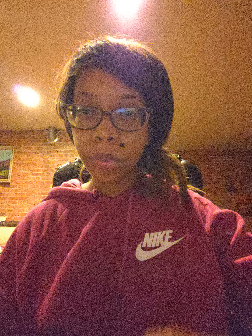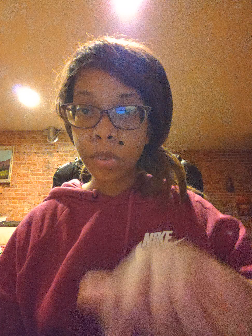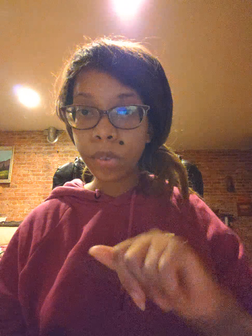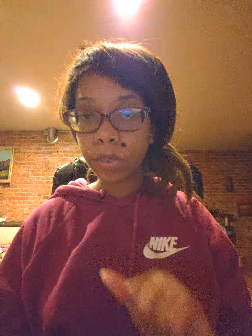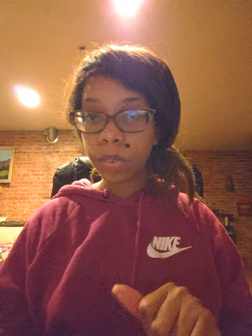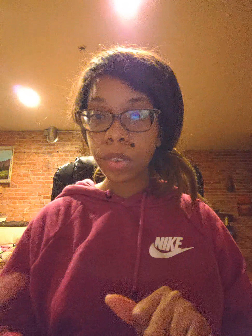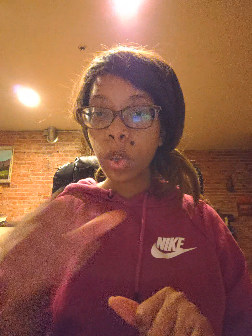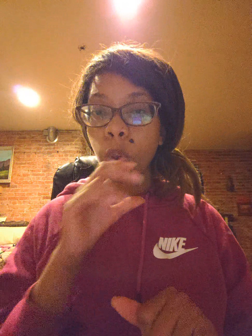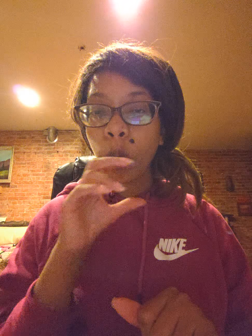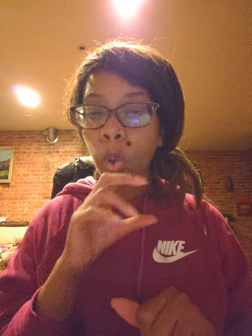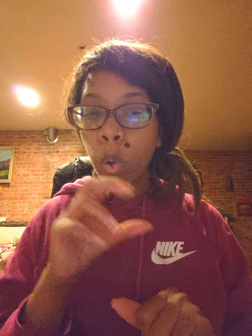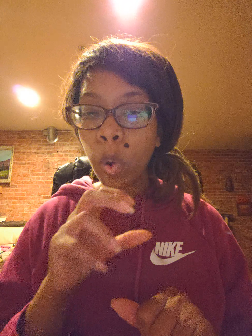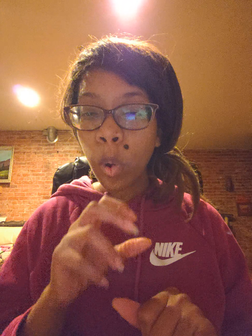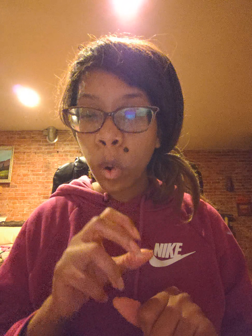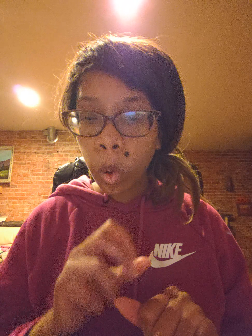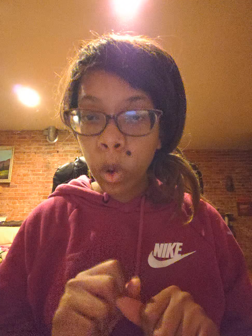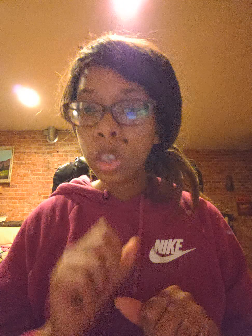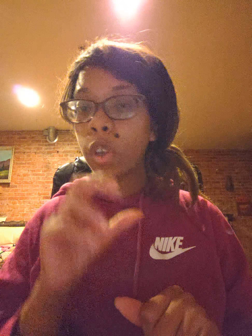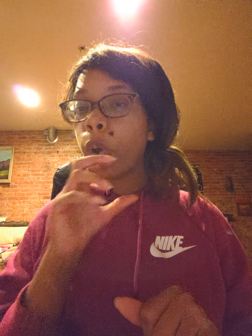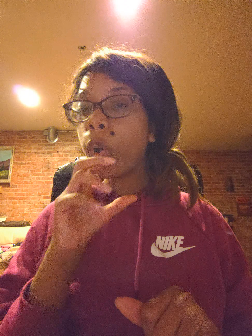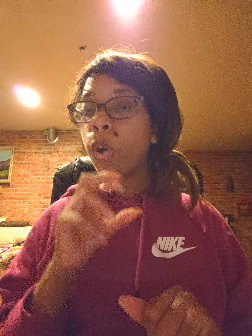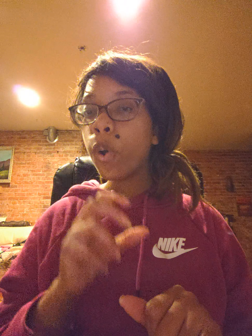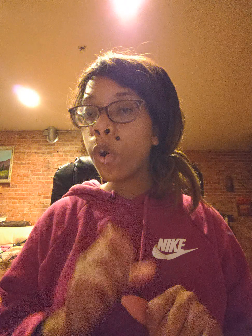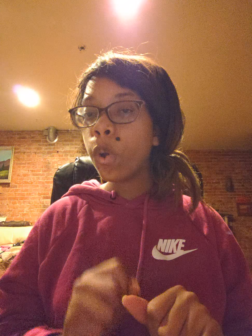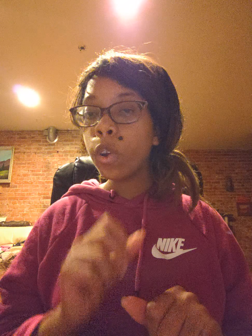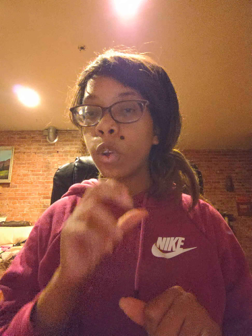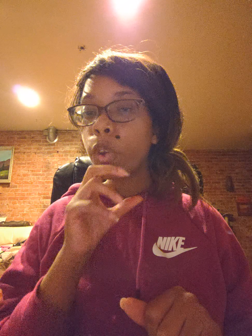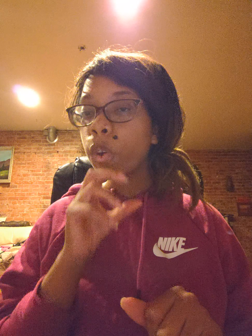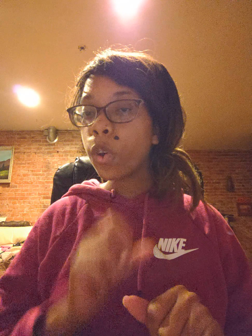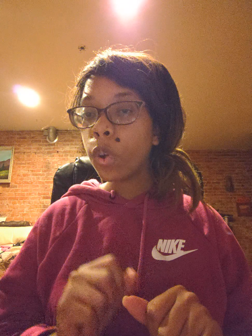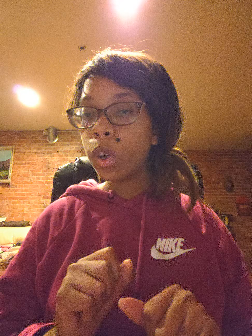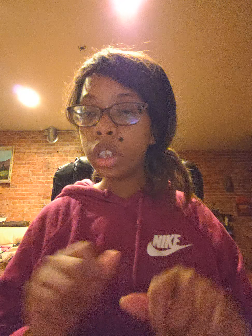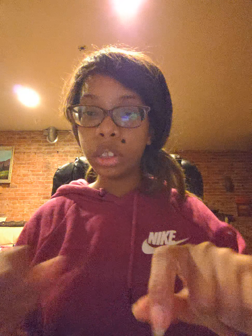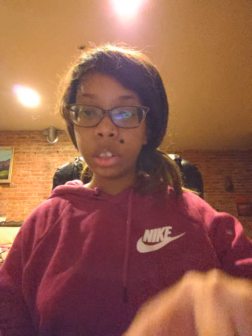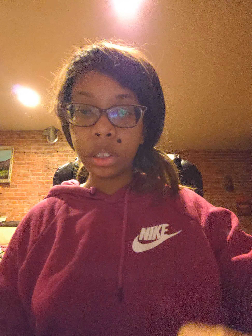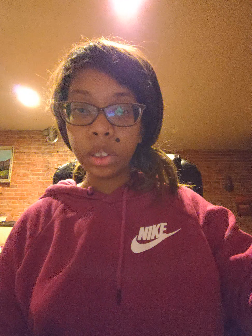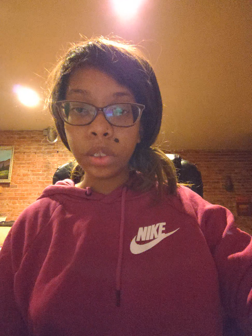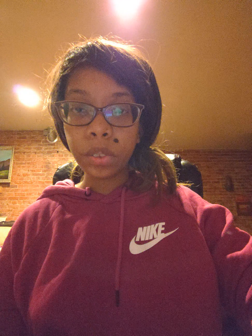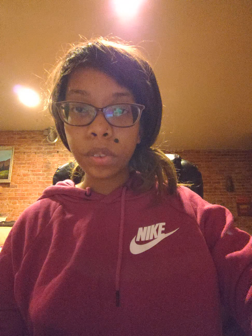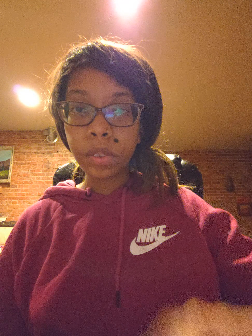old